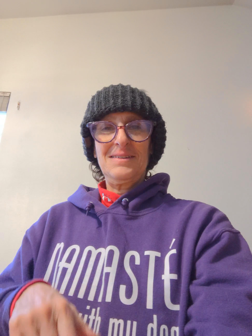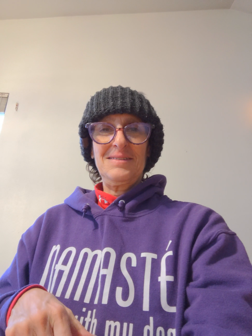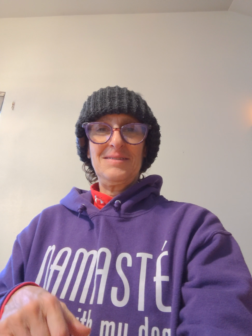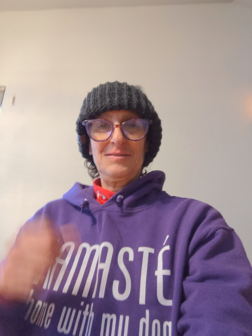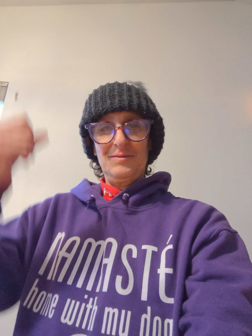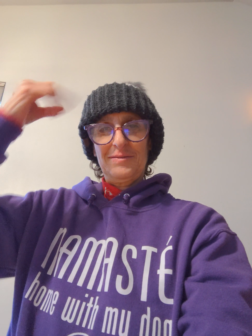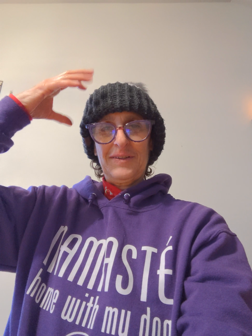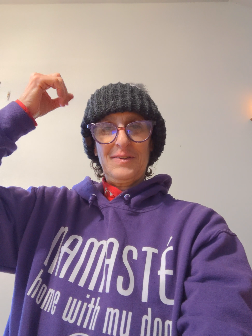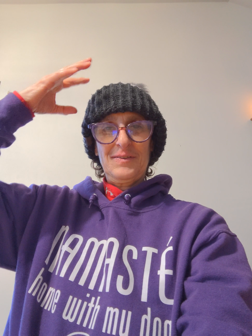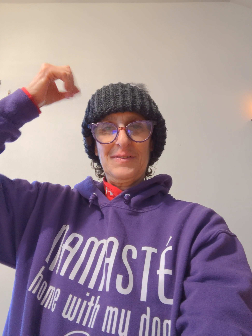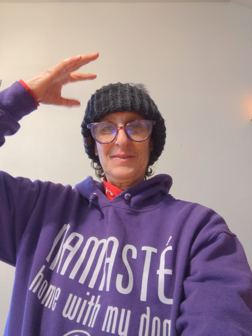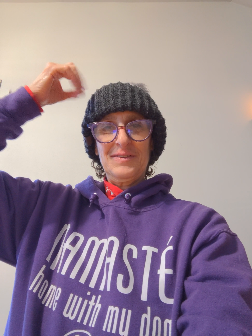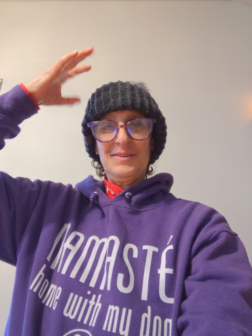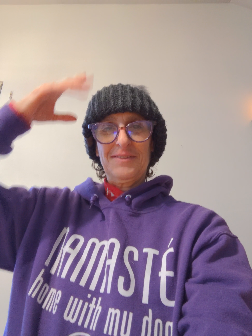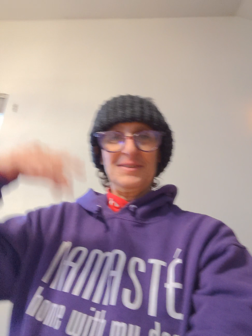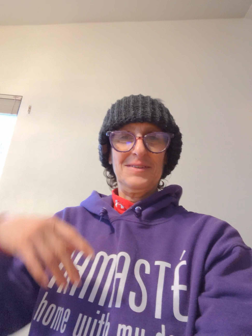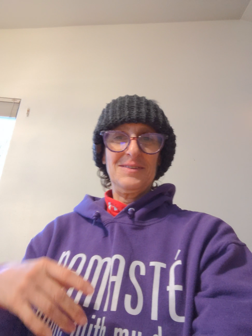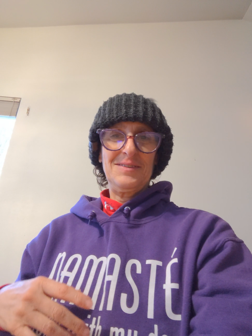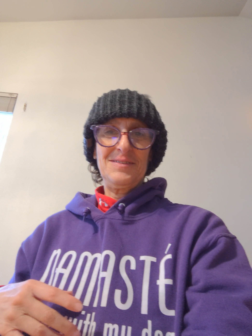shower